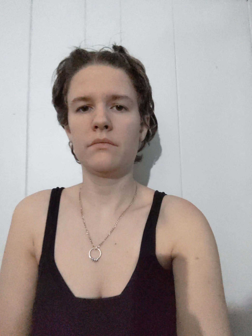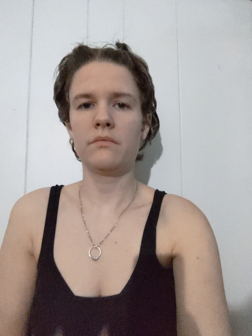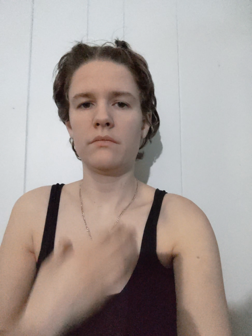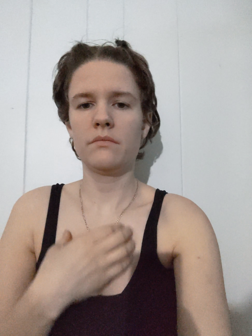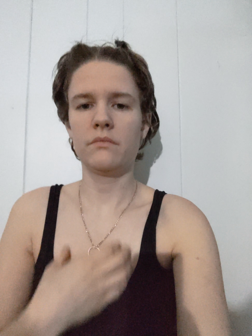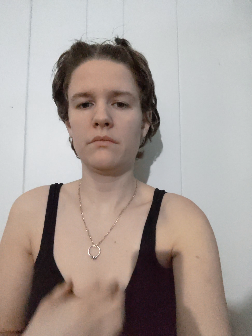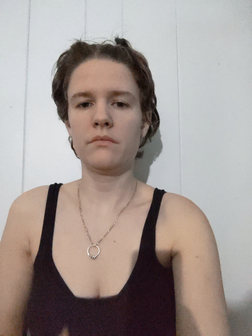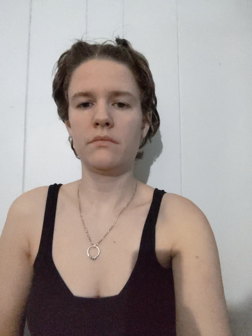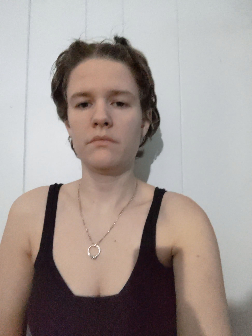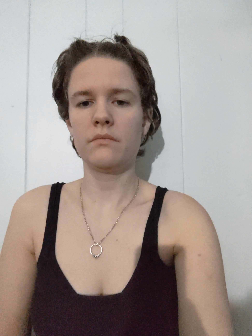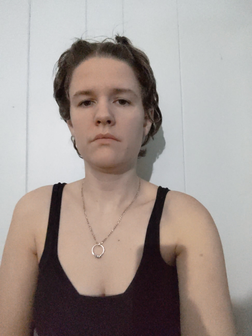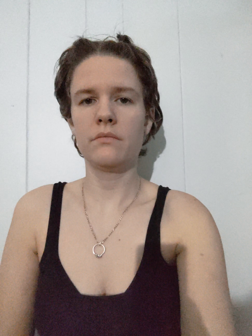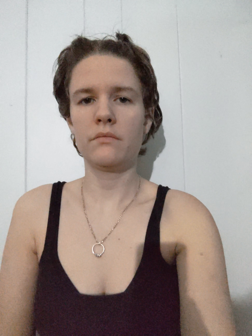hungry